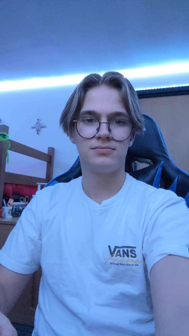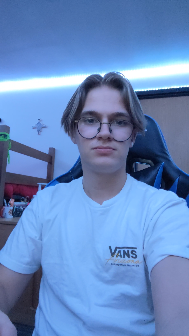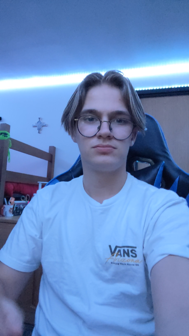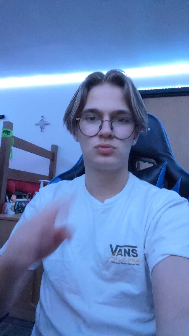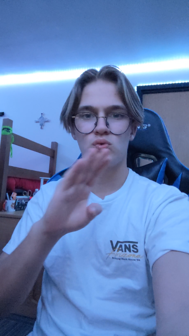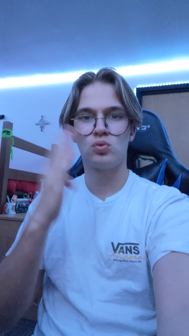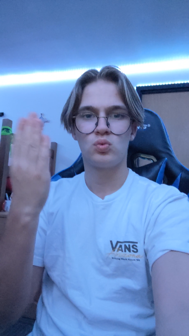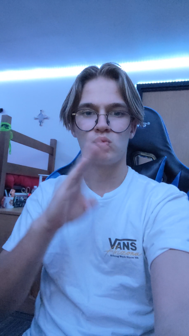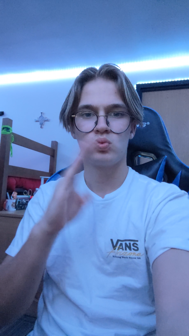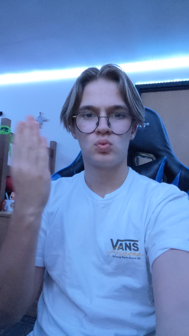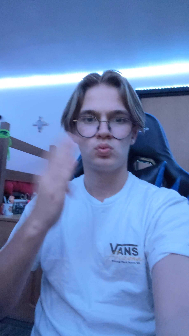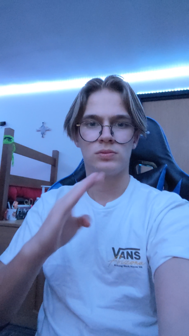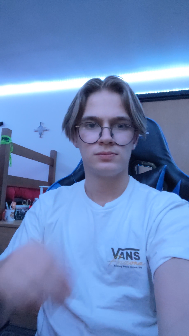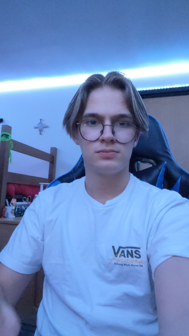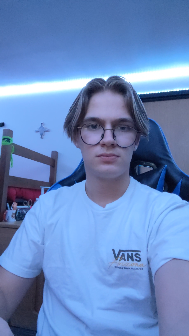door